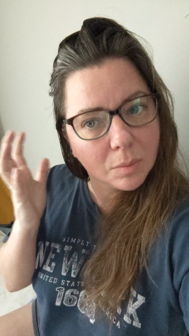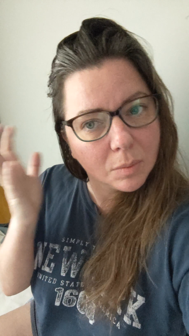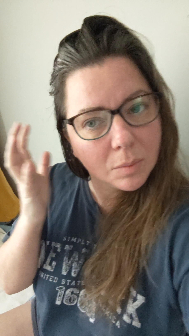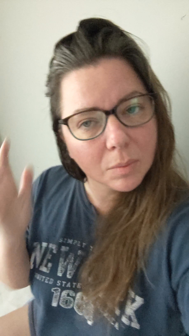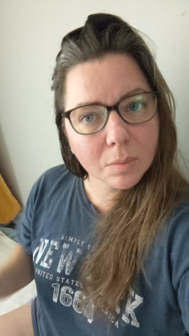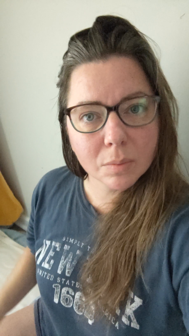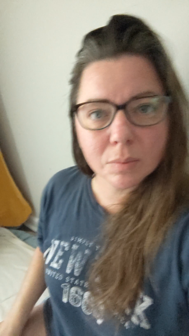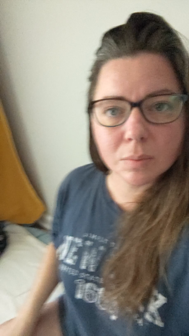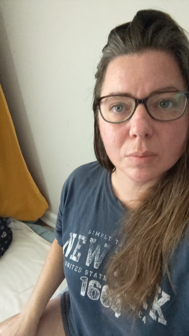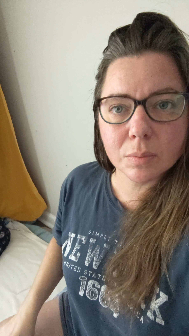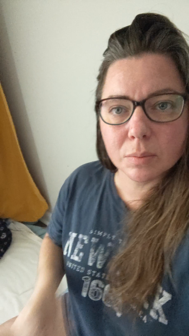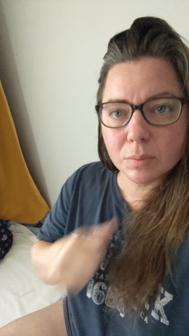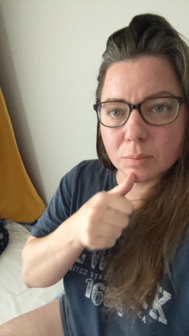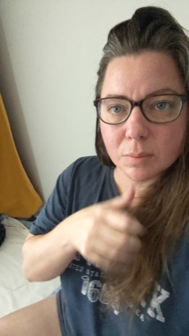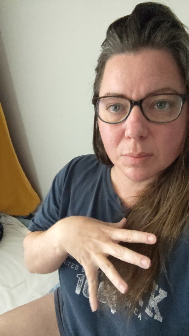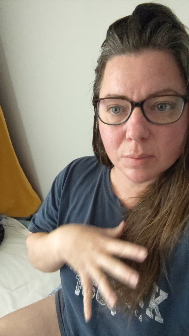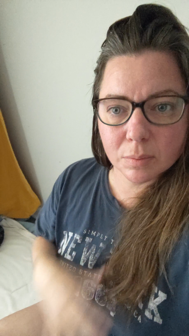lady